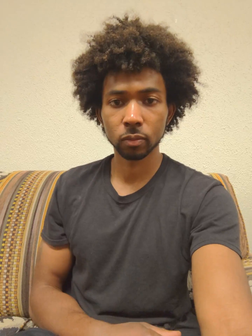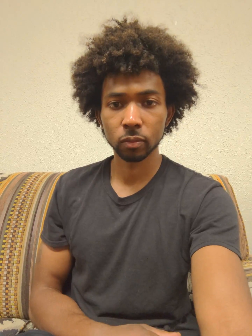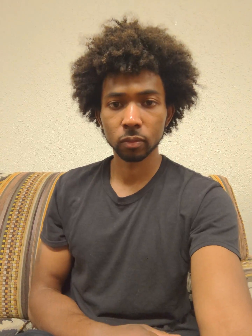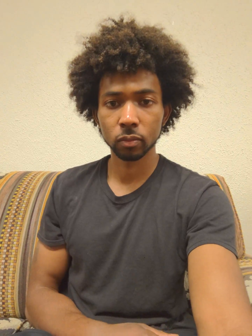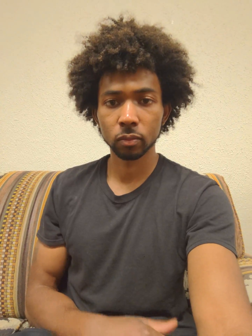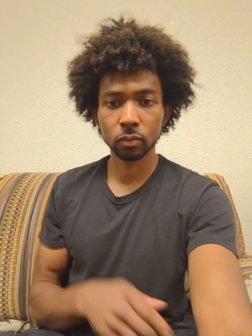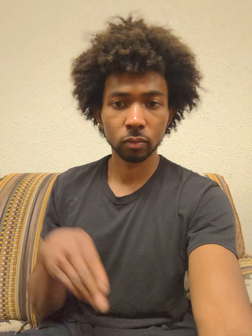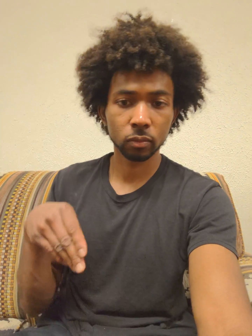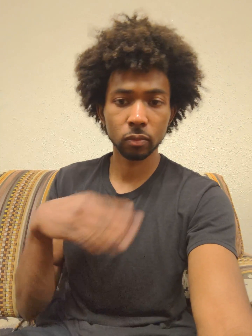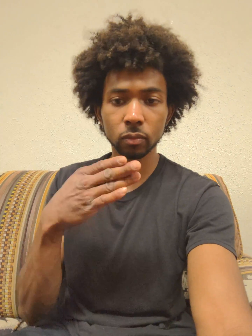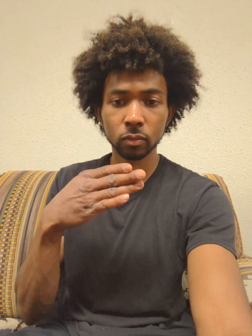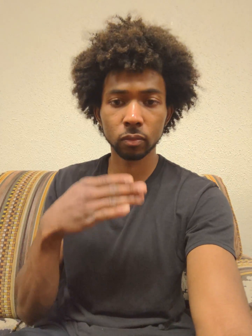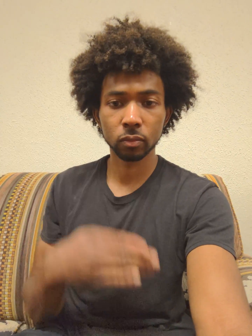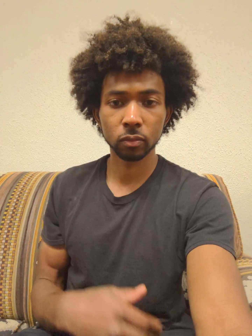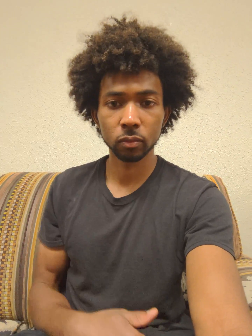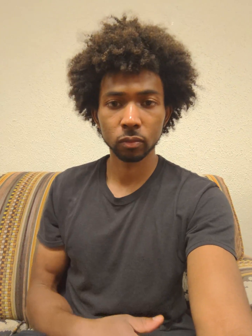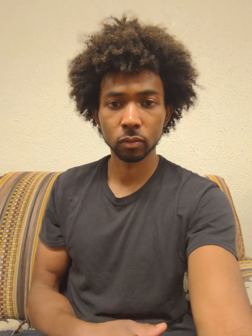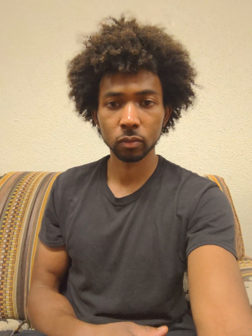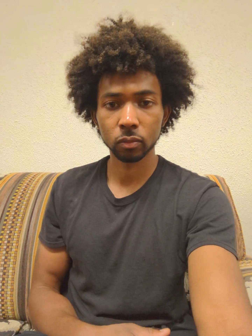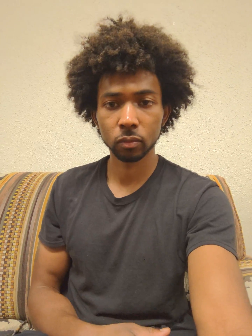kick